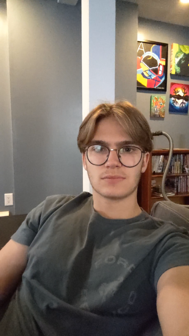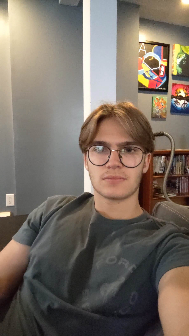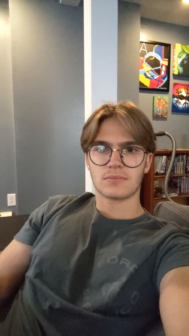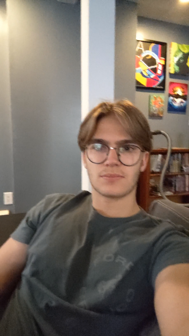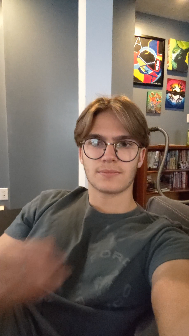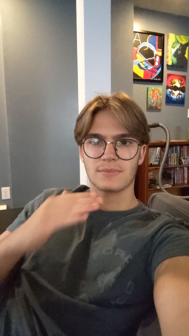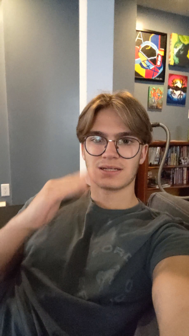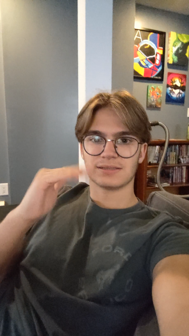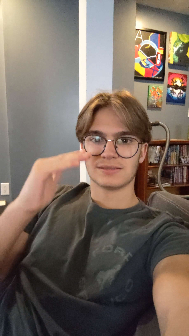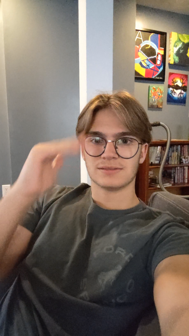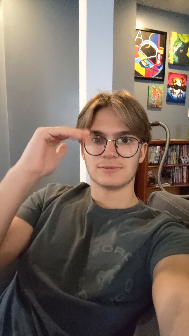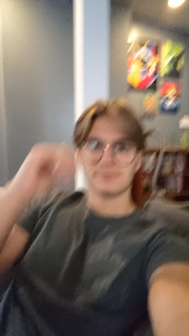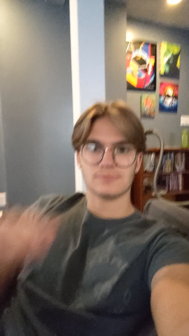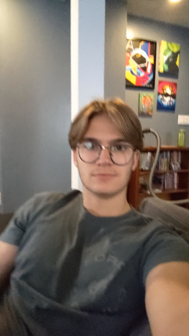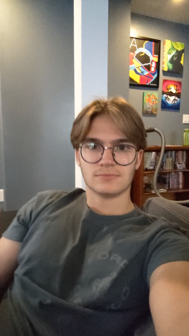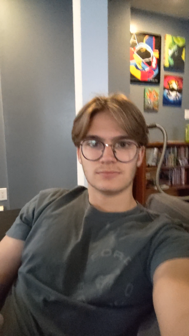build